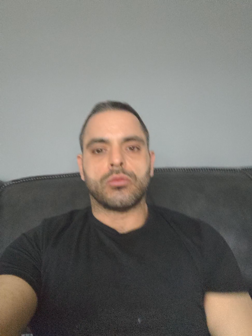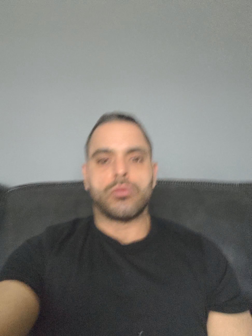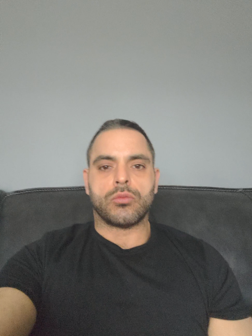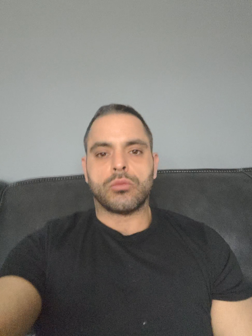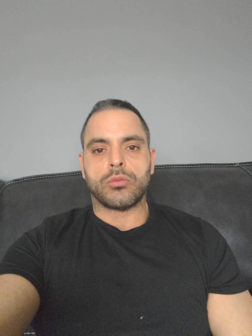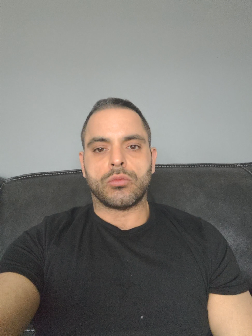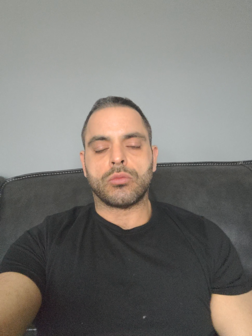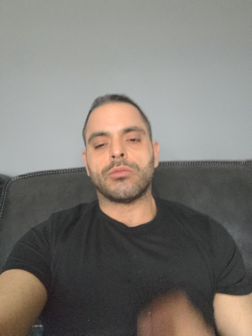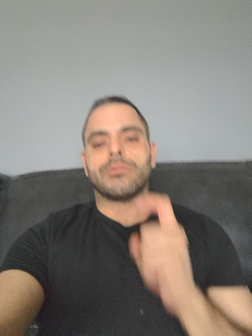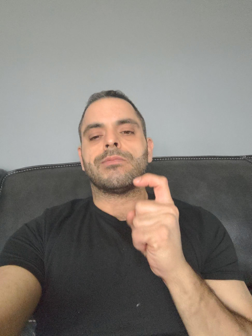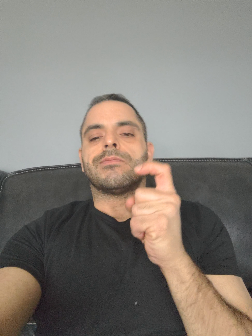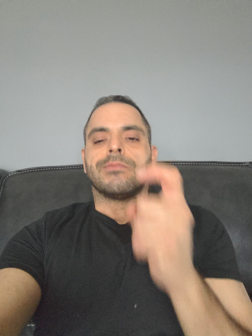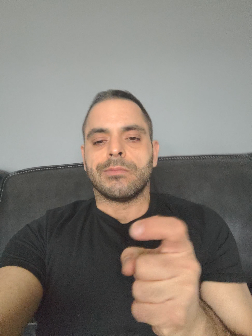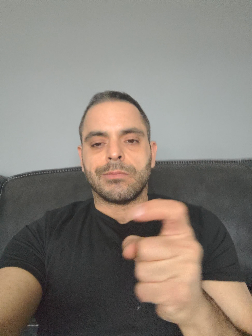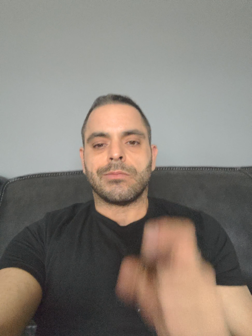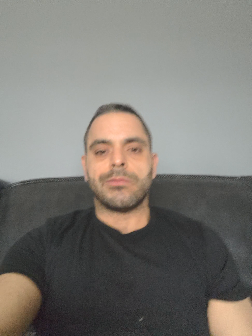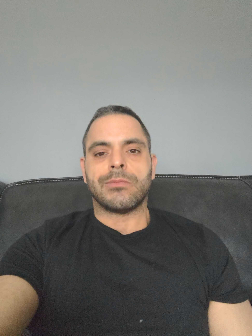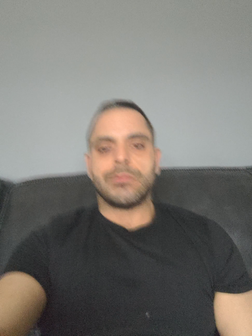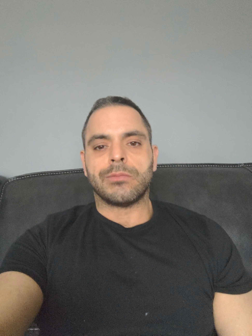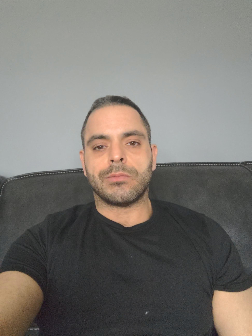gift